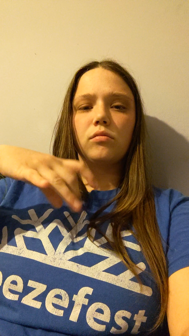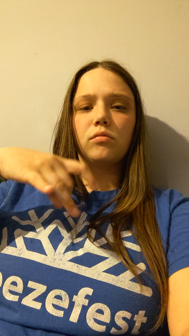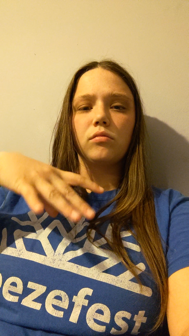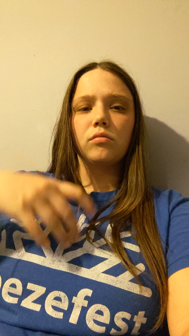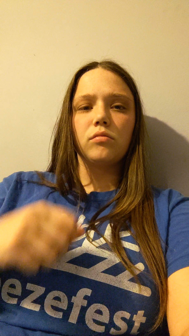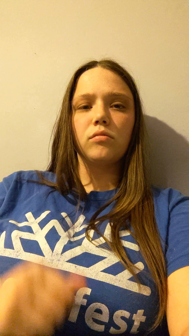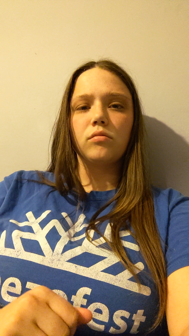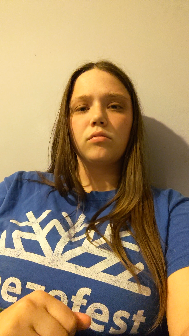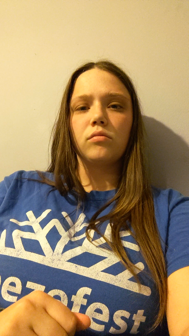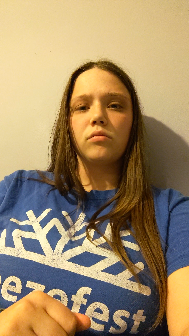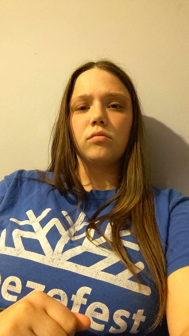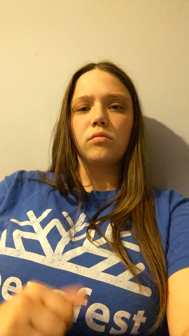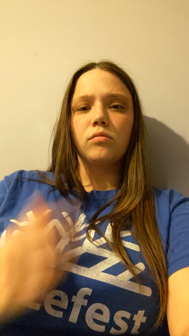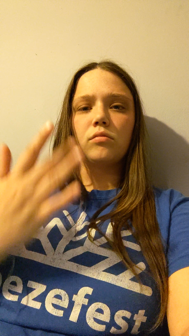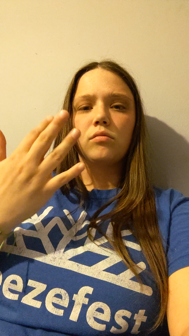hand